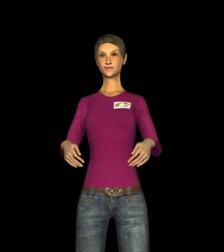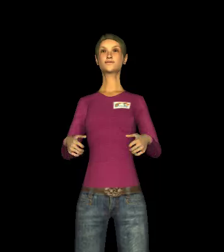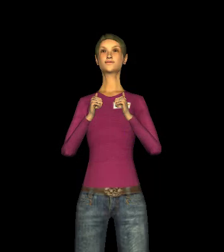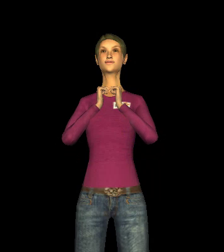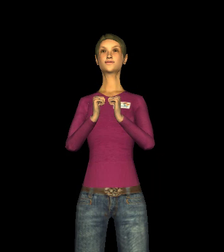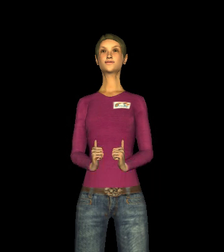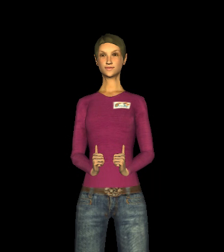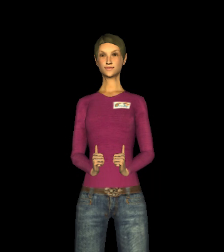حقيبة ظهر